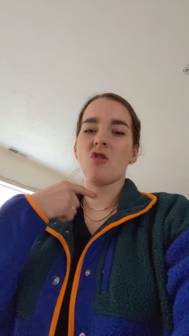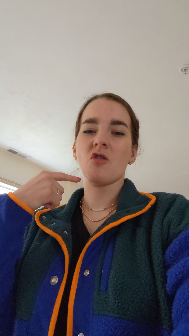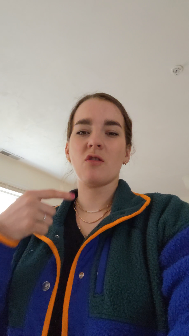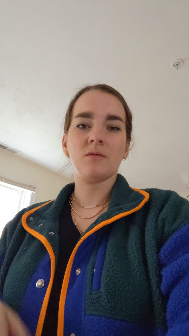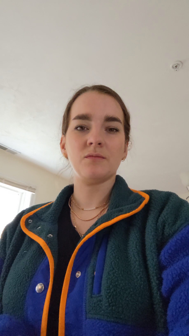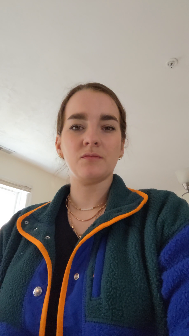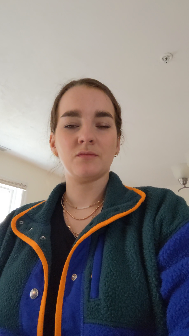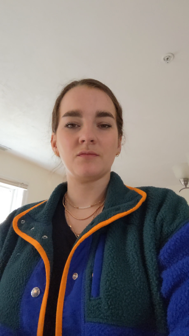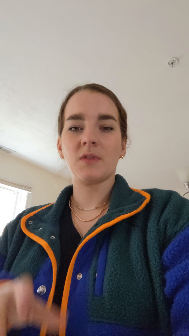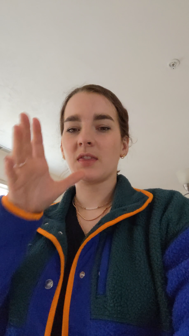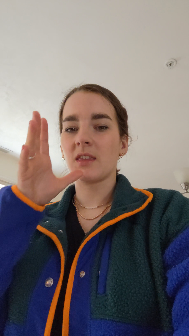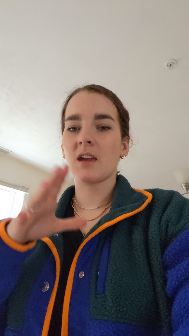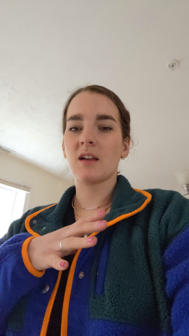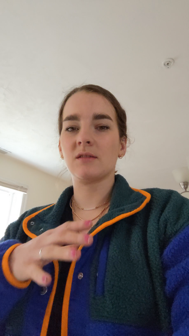lady